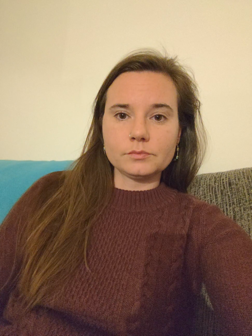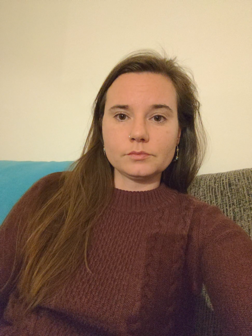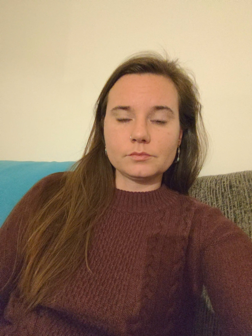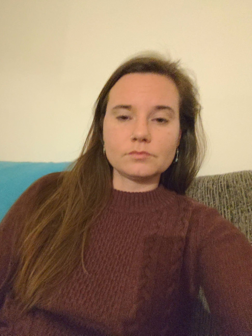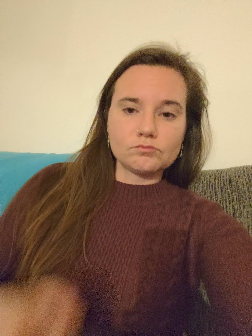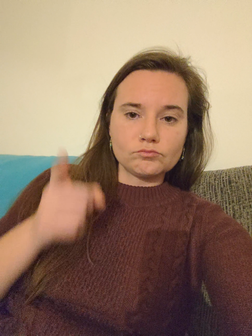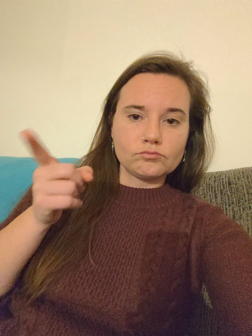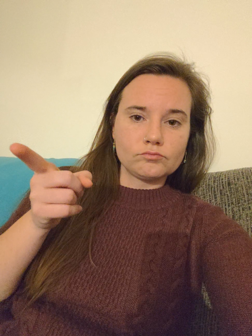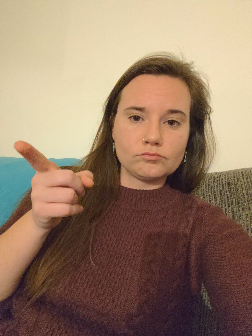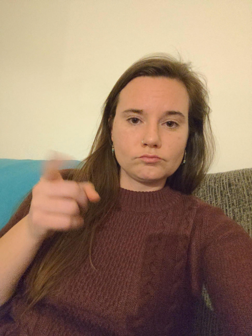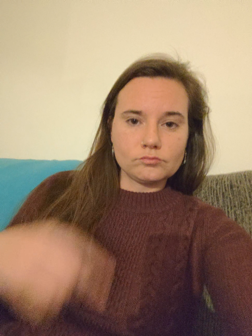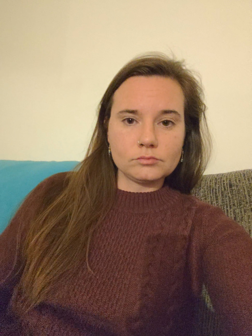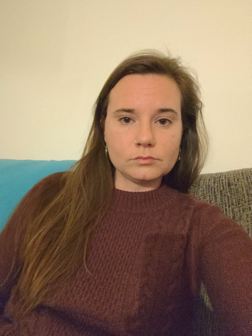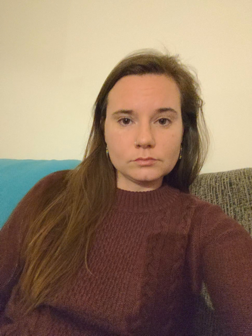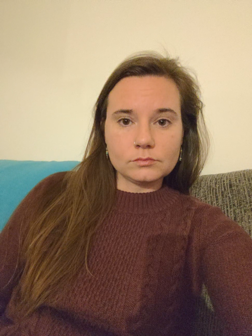he/she/it